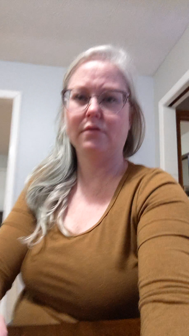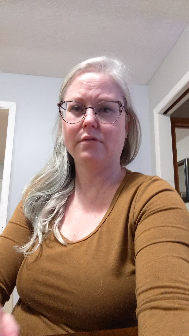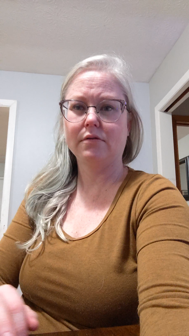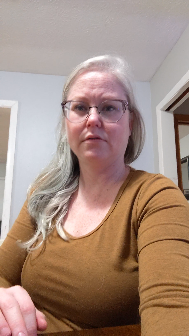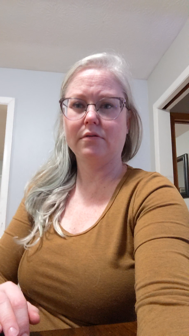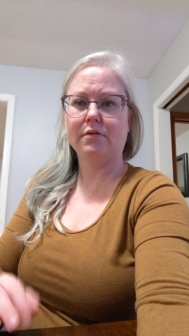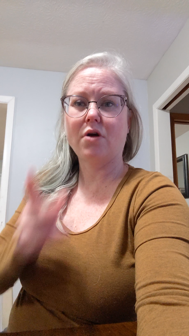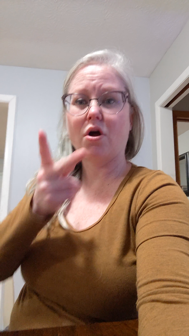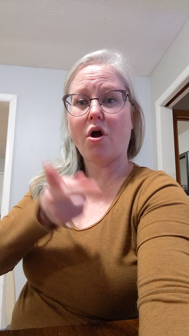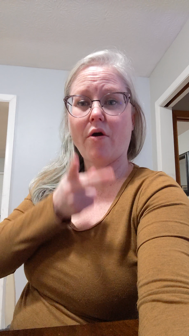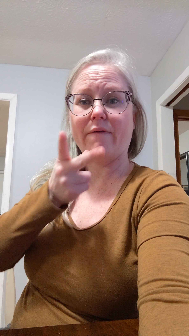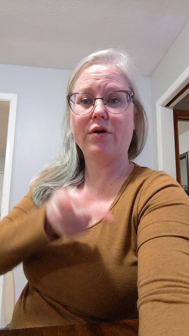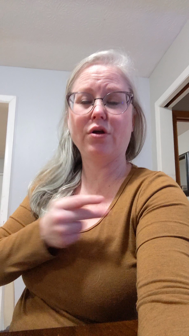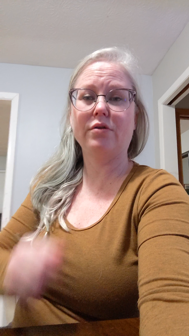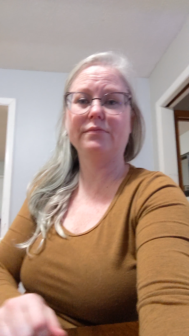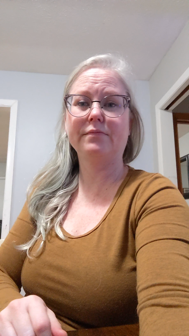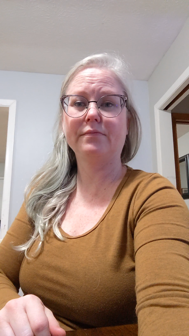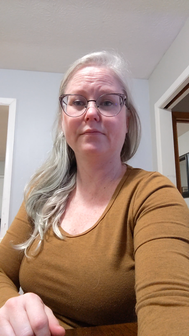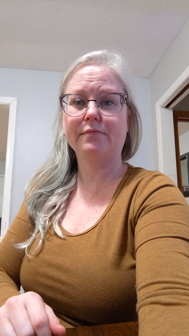careful